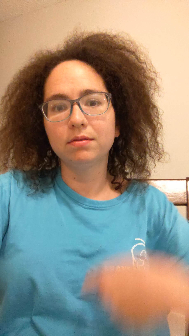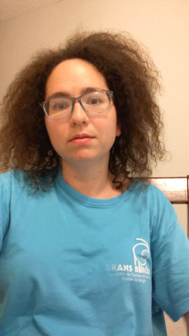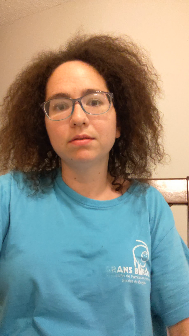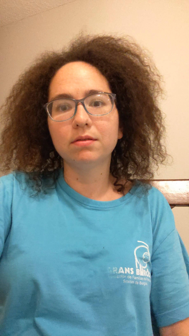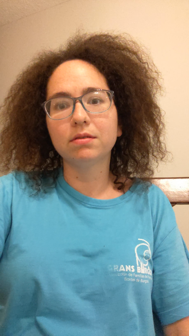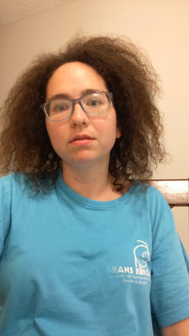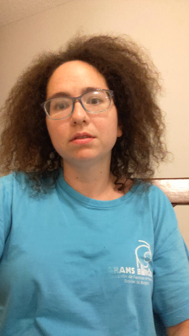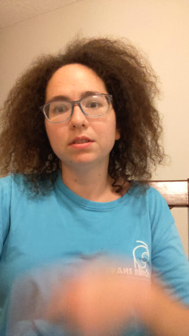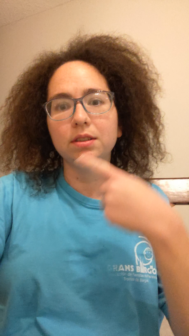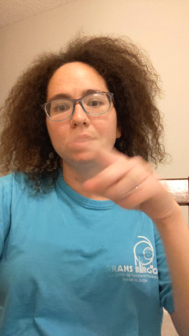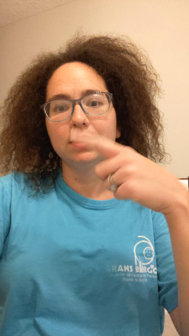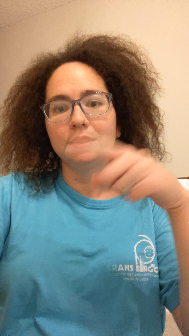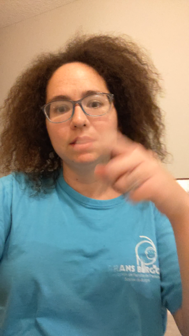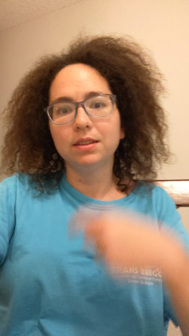knife